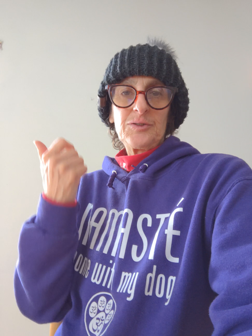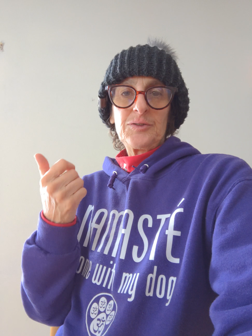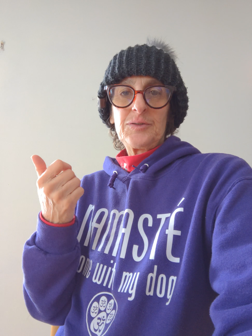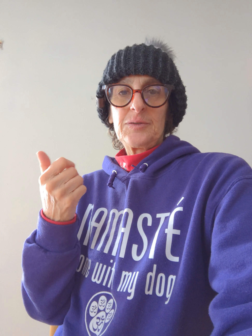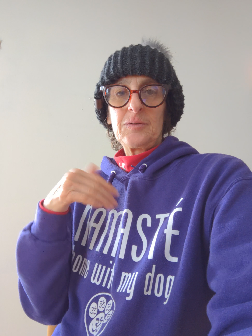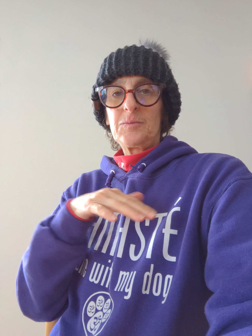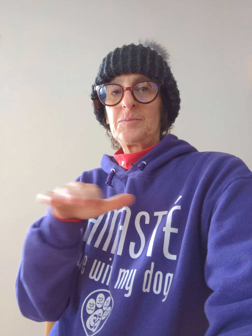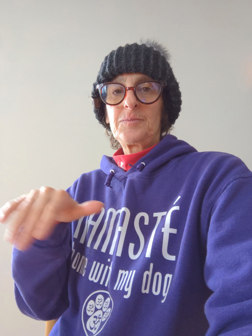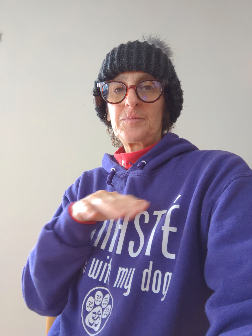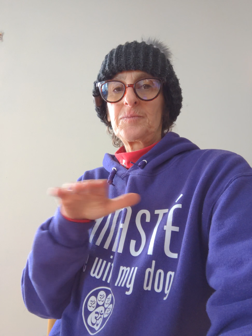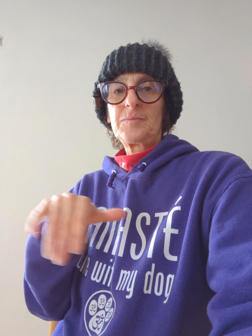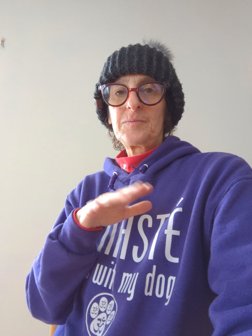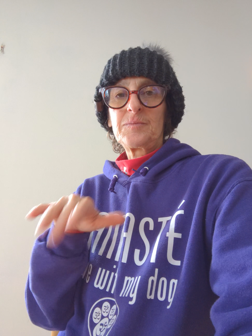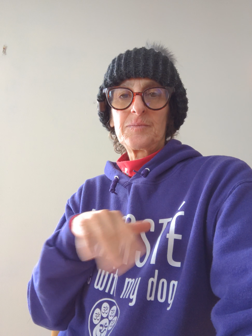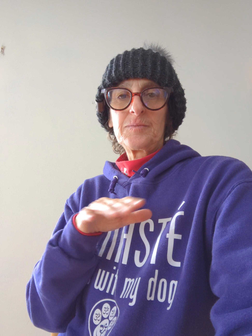pool